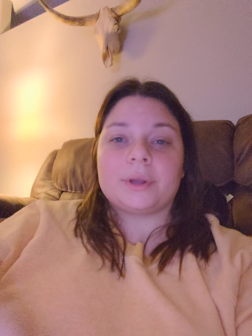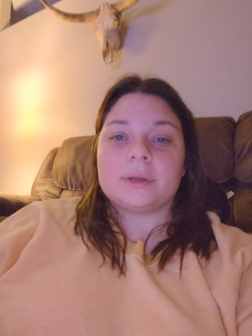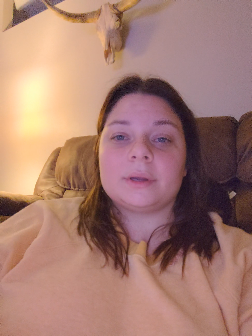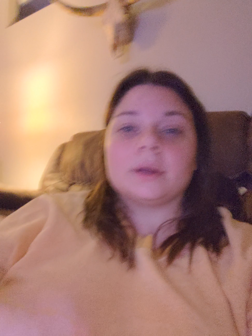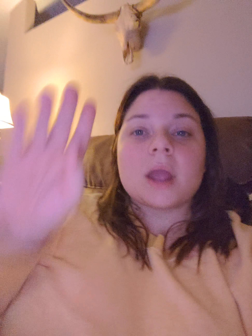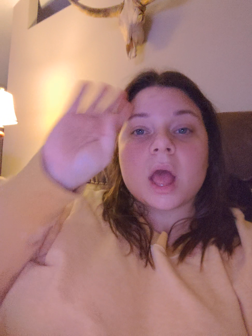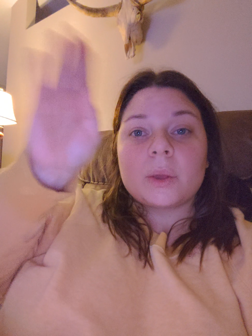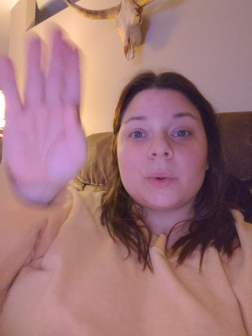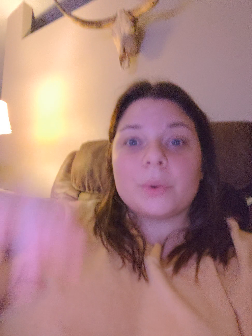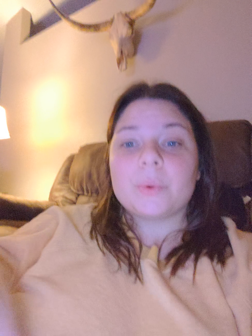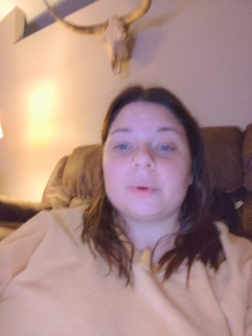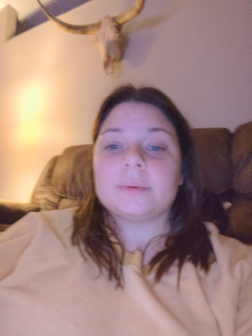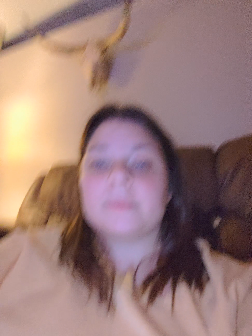hello